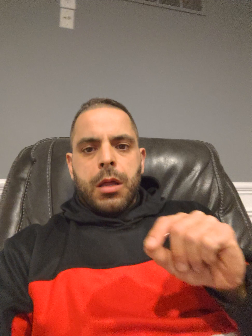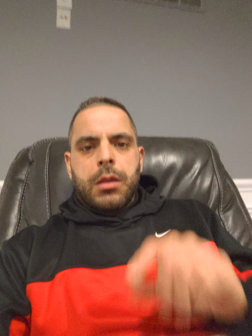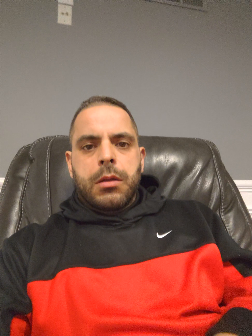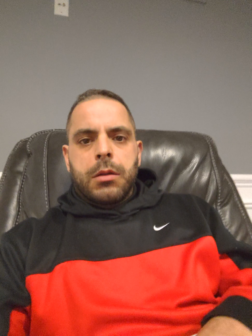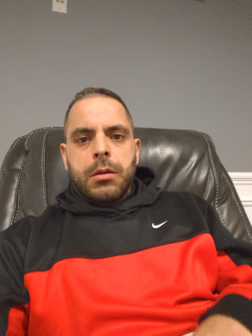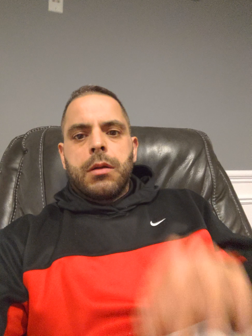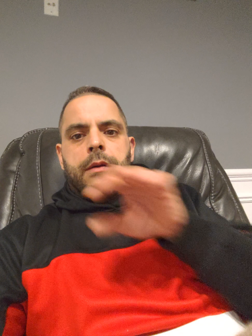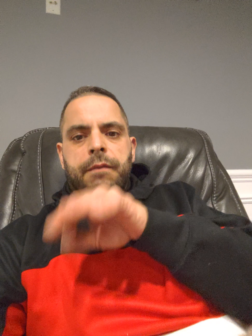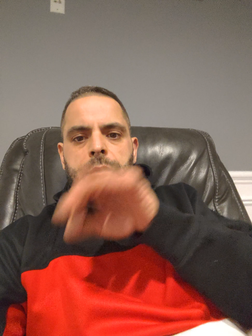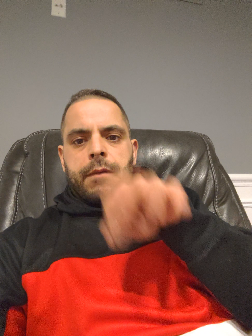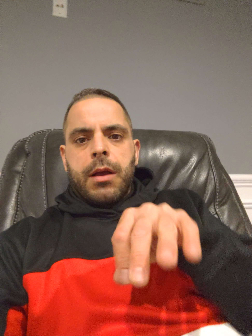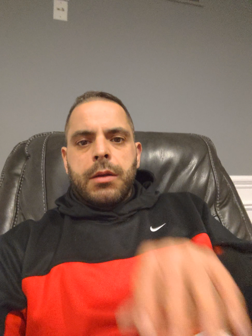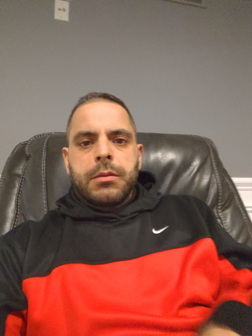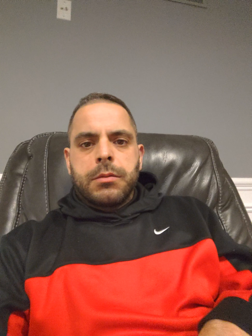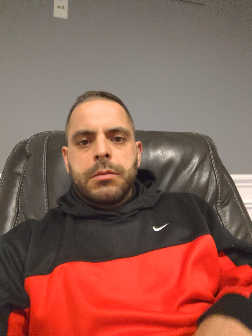french fries